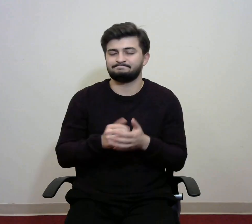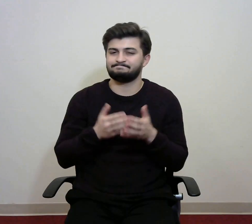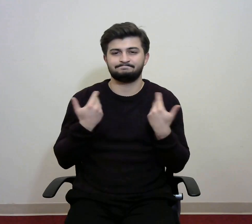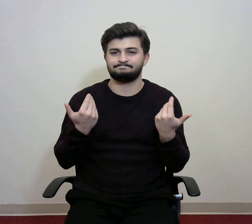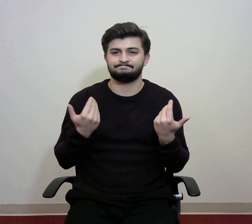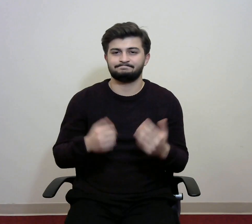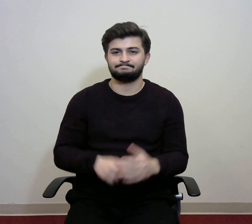yoxdur